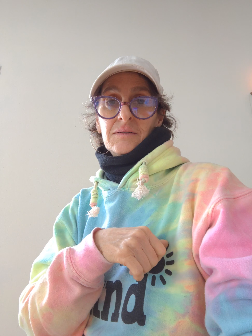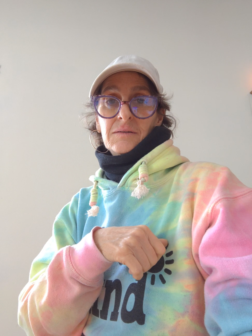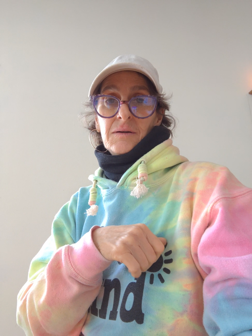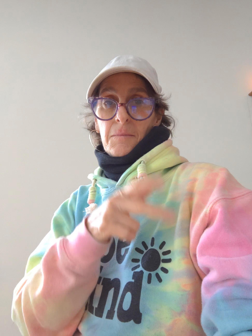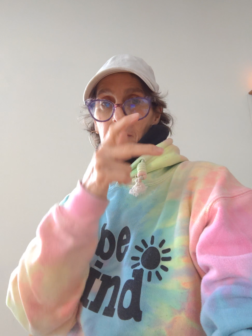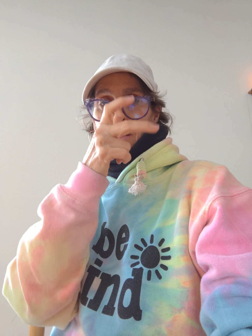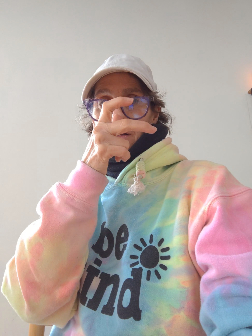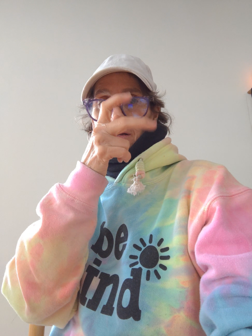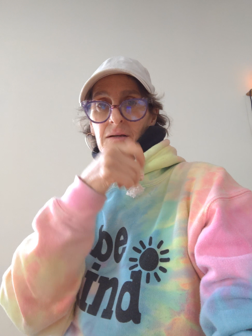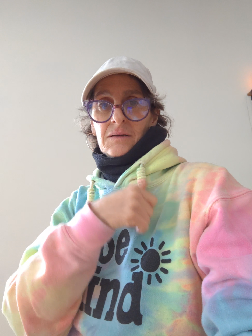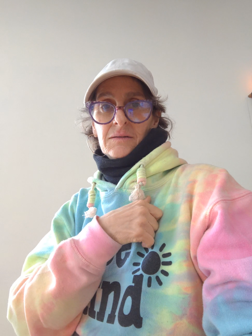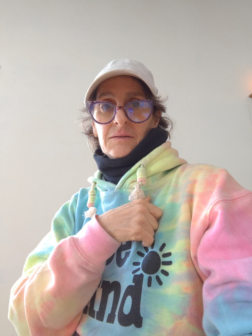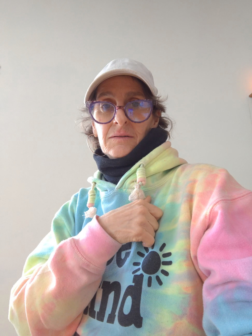bug